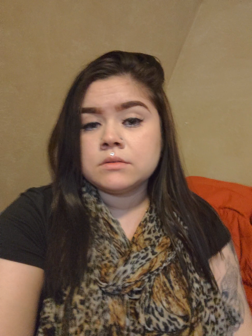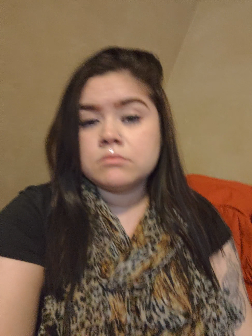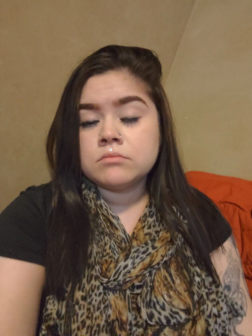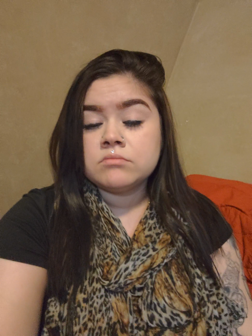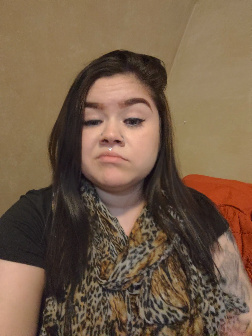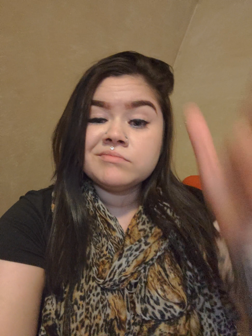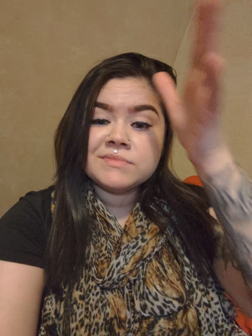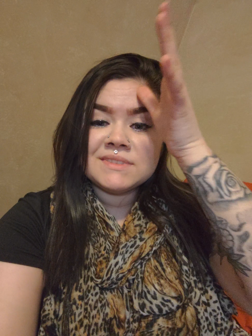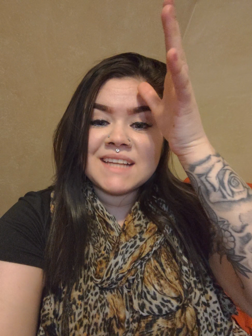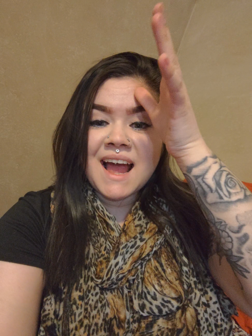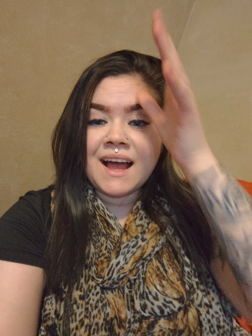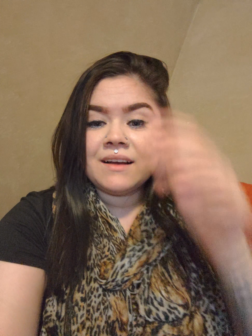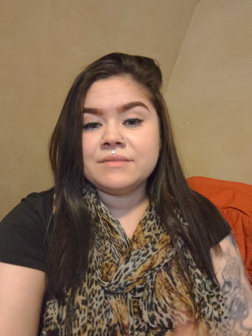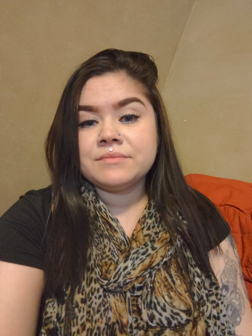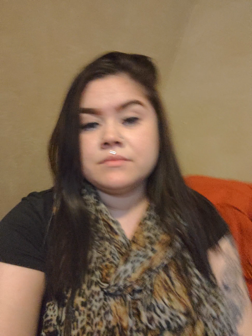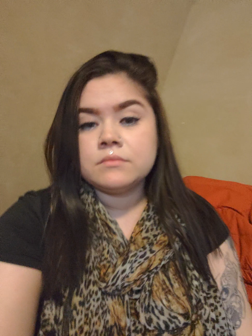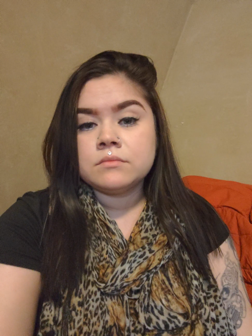dad